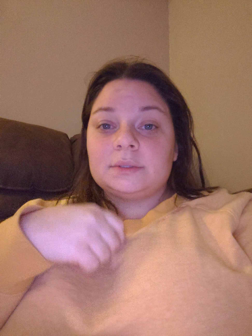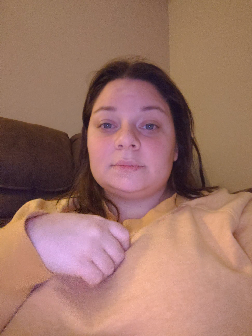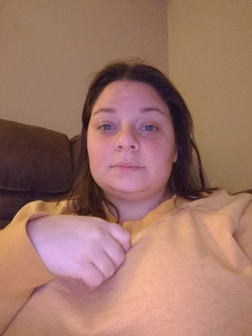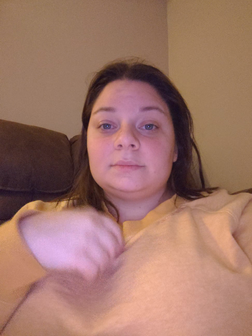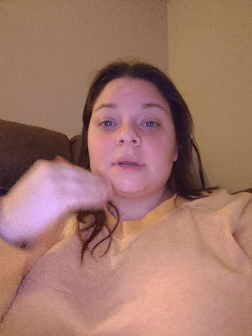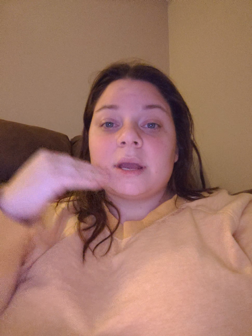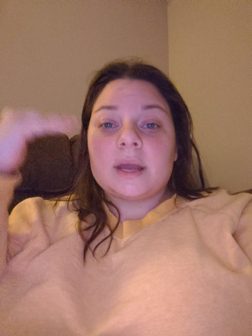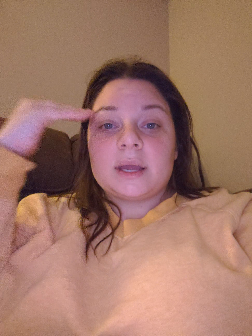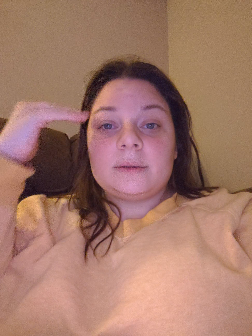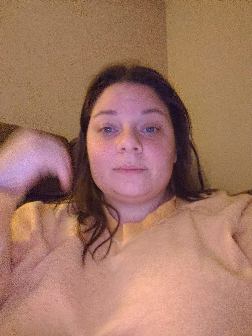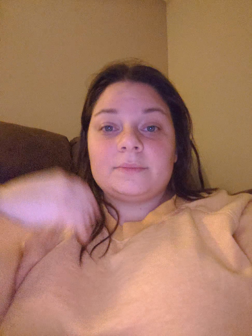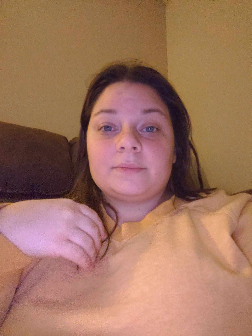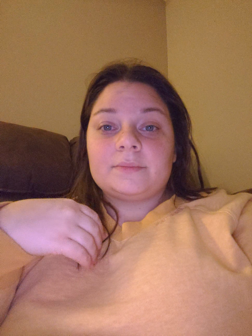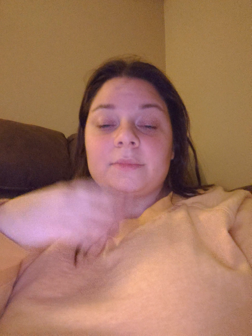head